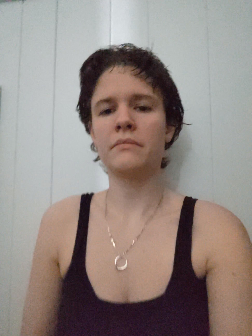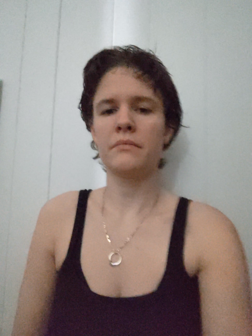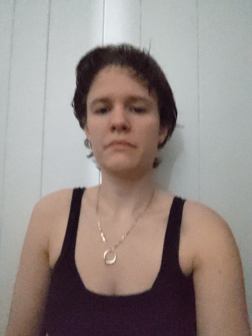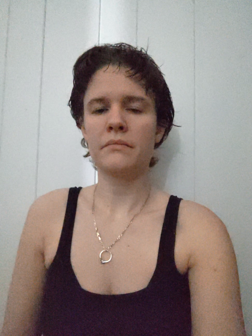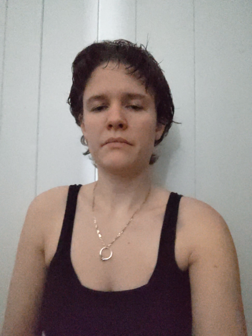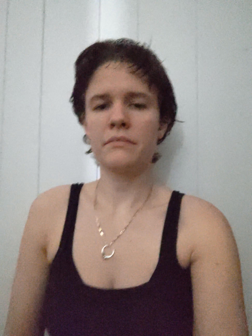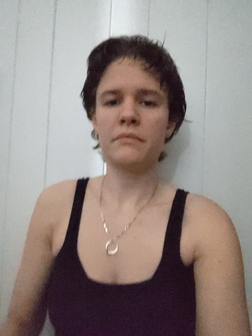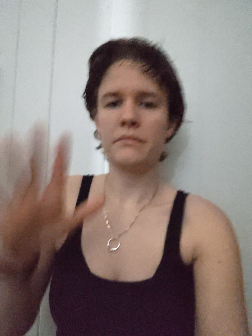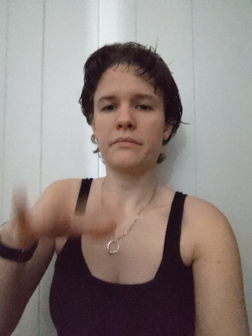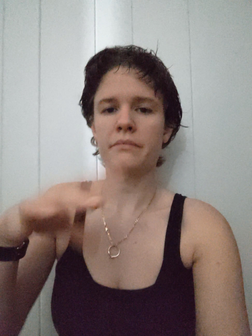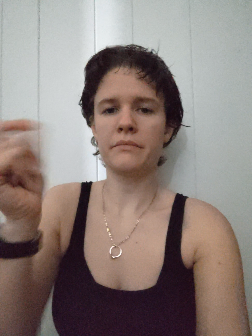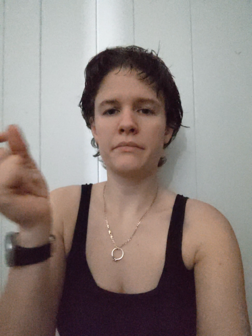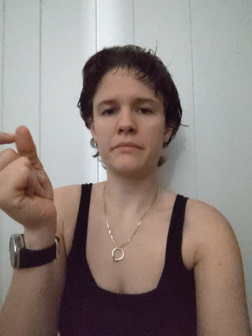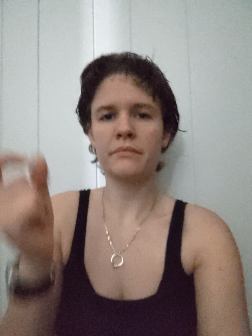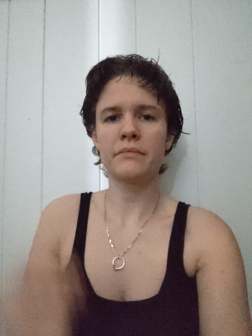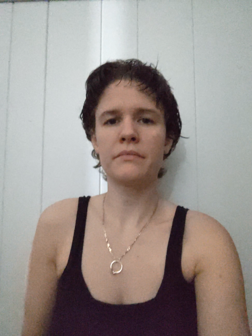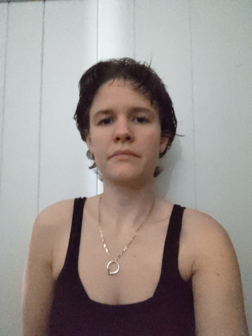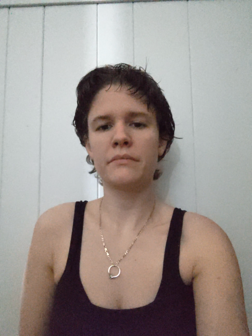dog